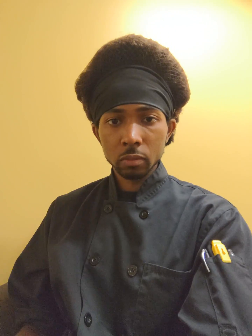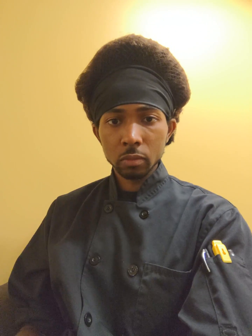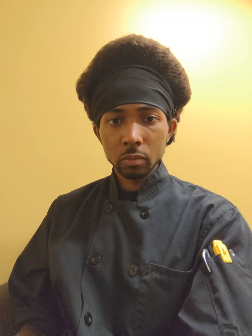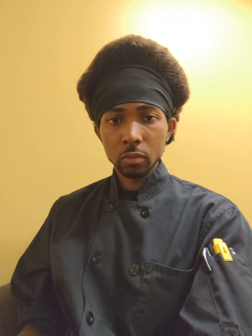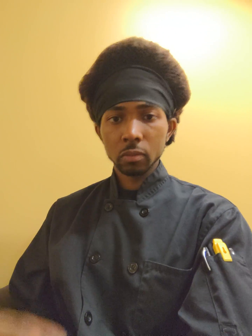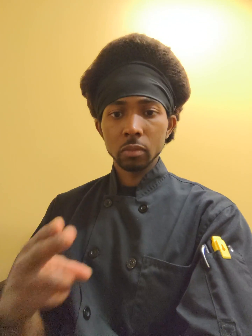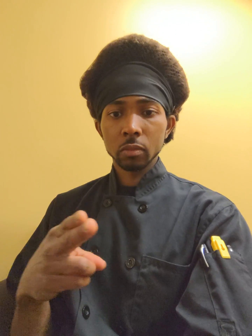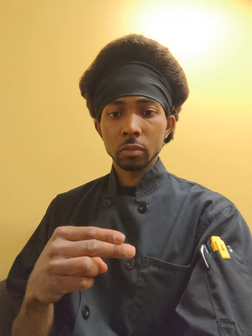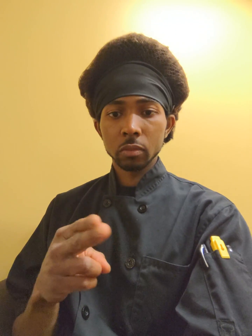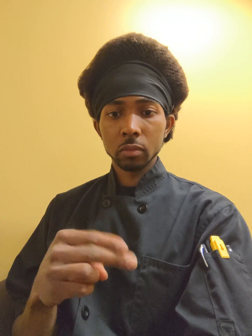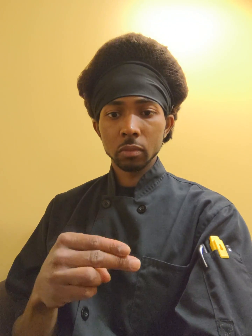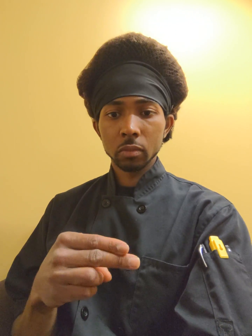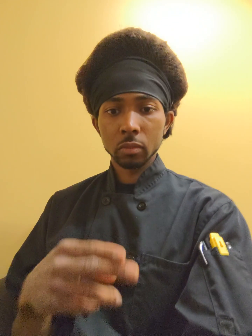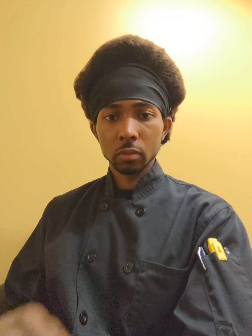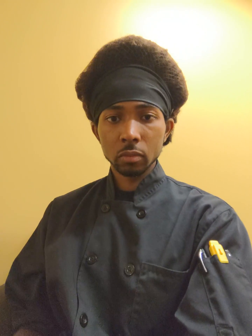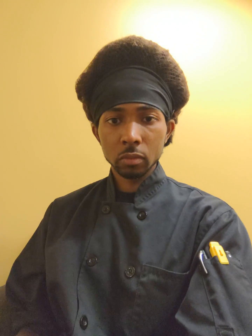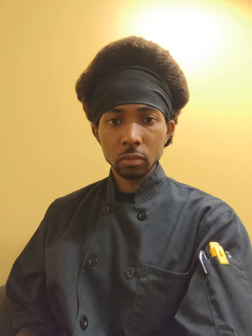belt